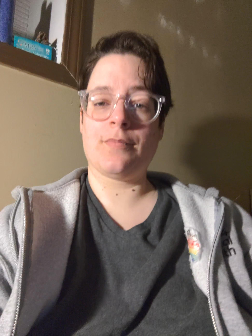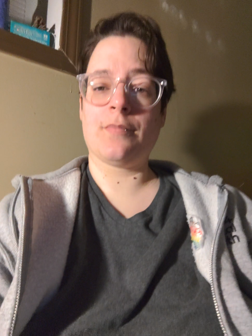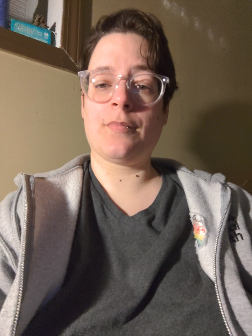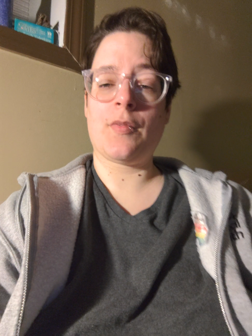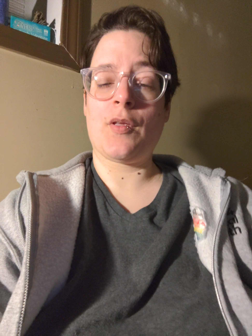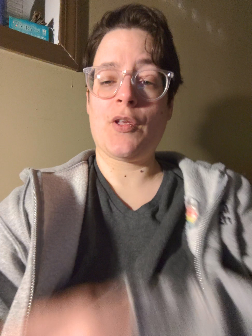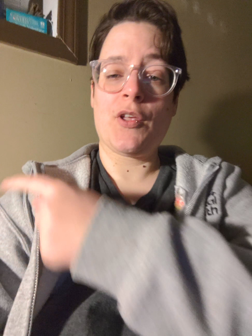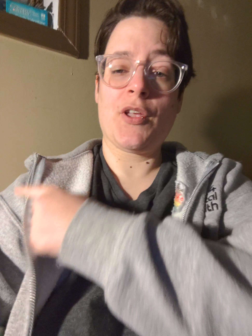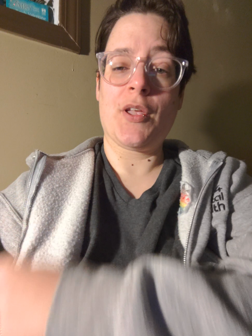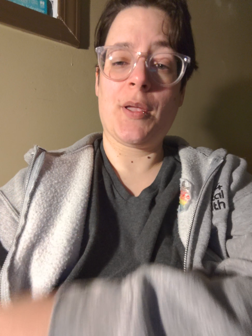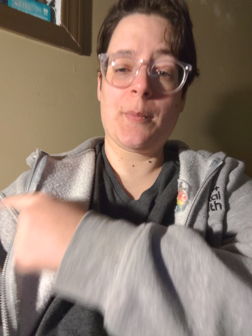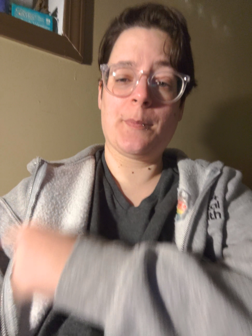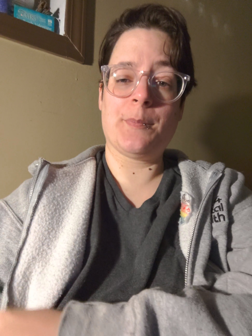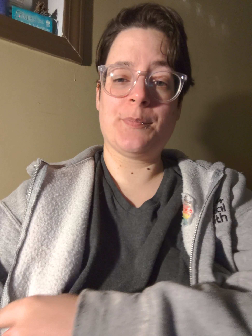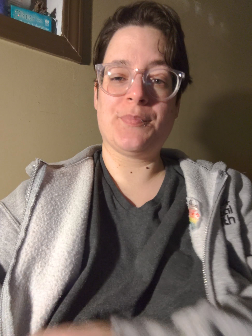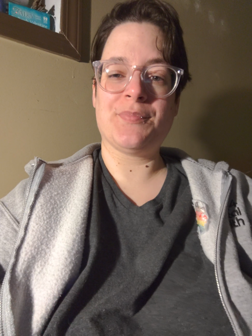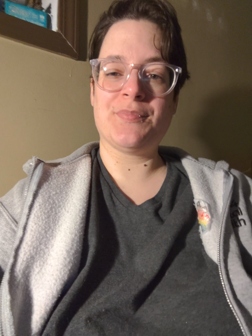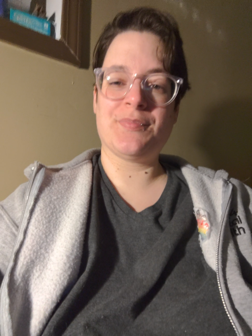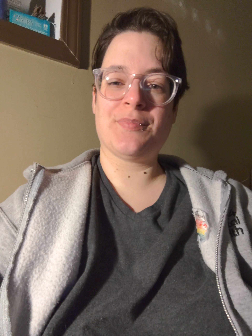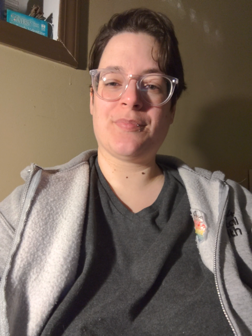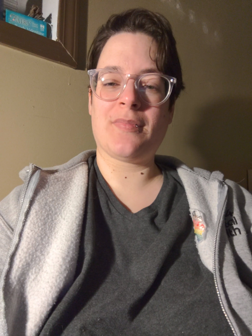arm